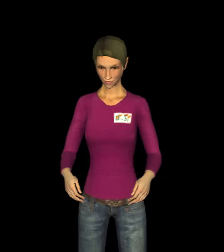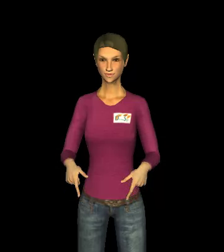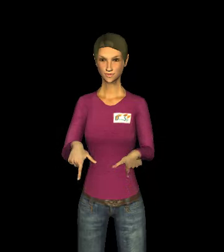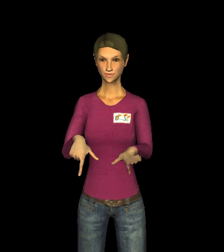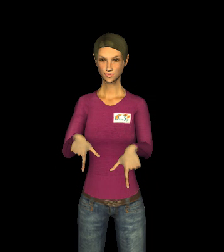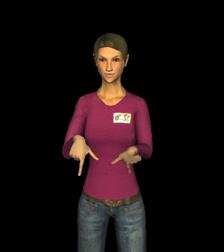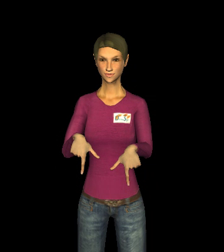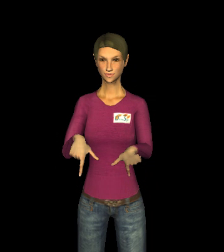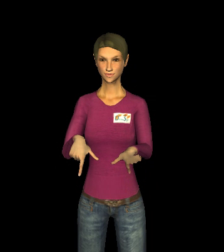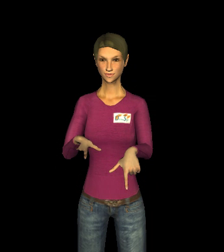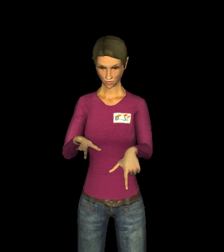سيرا على الأقدام